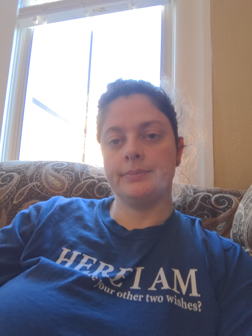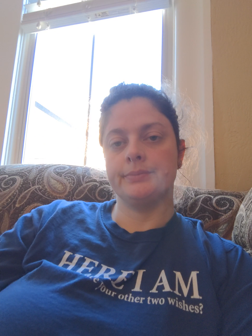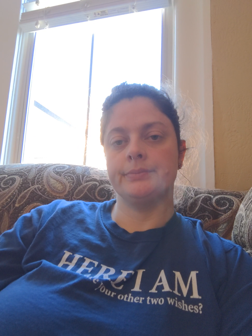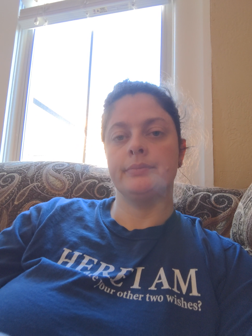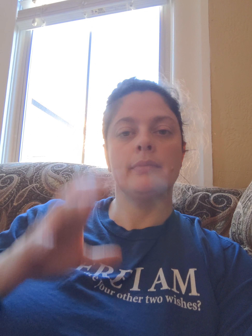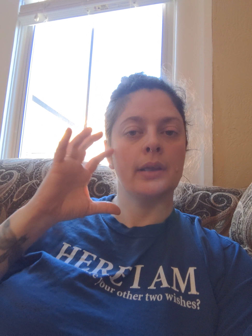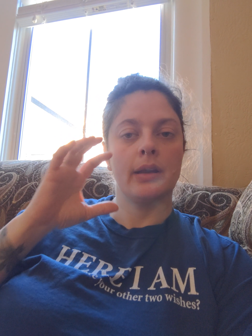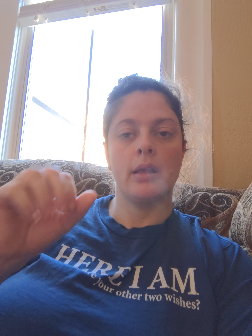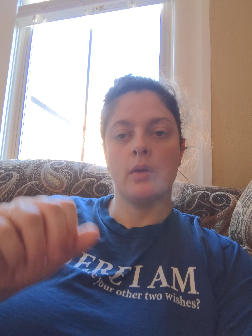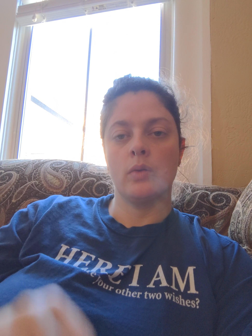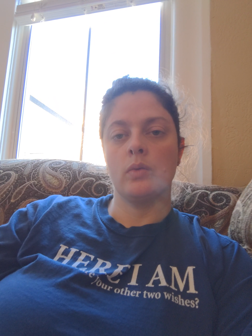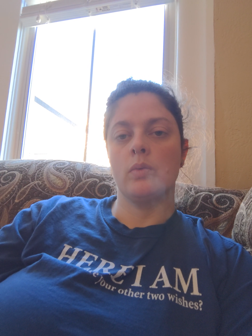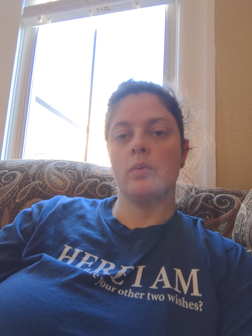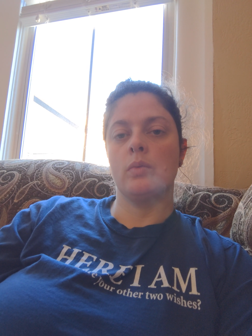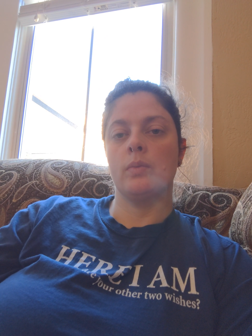loud